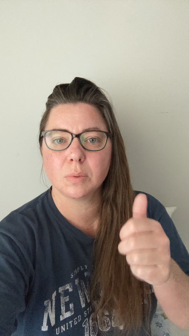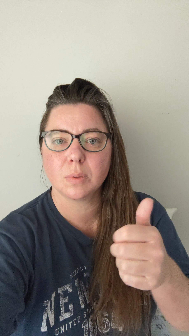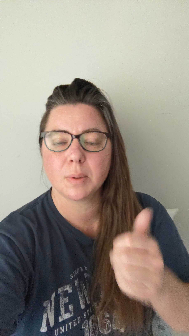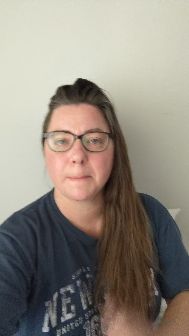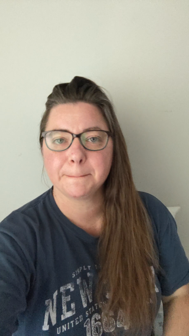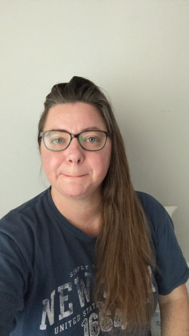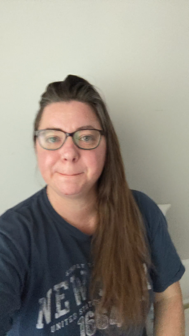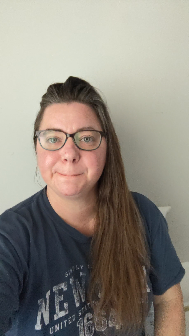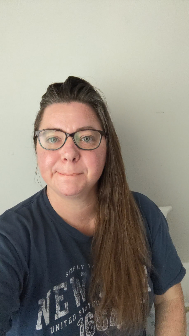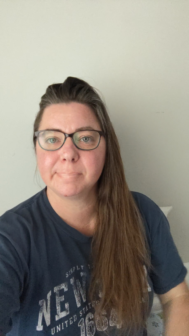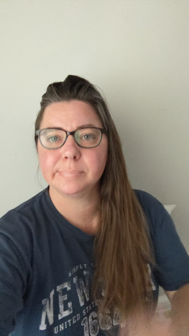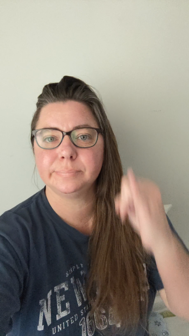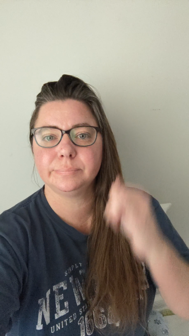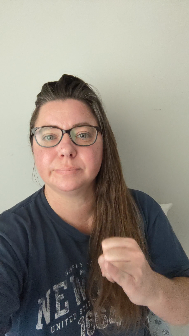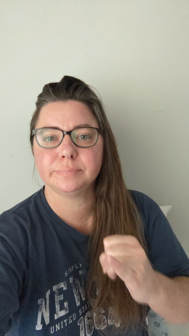last